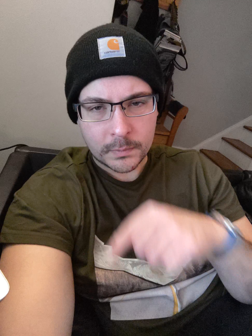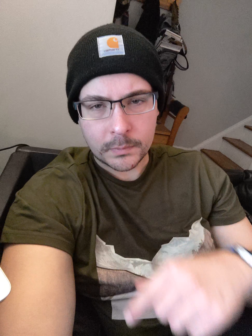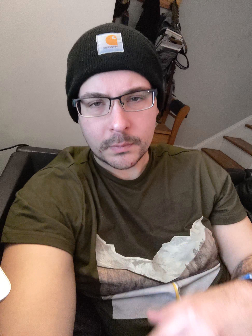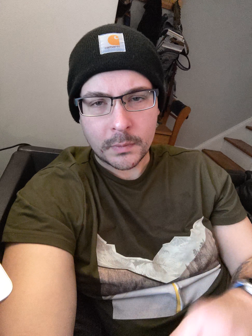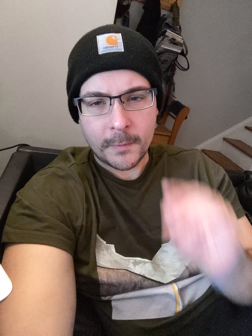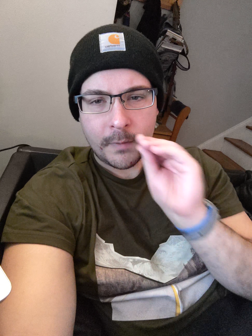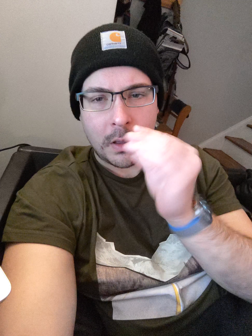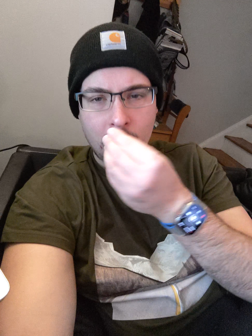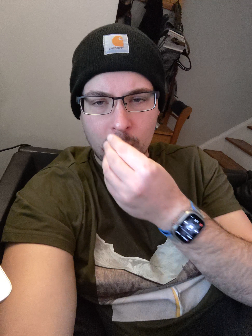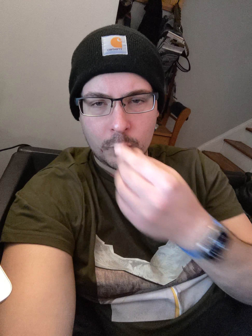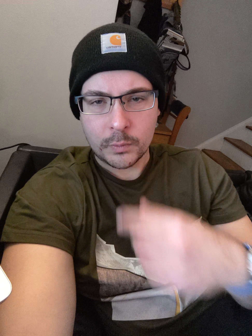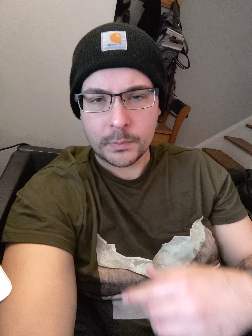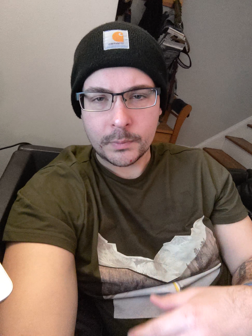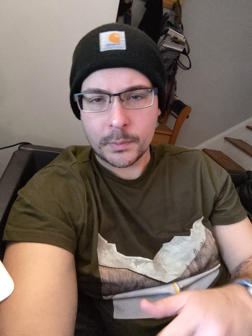flower